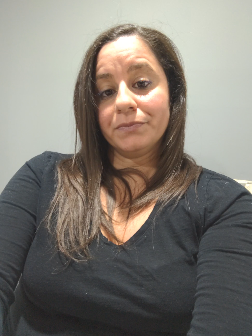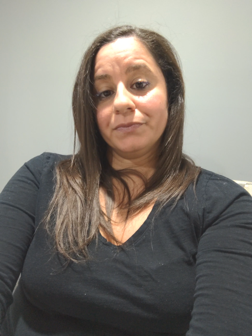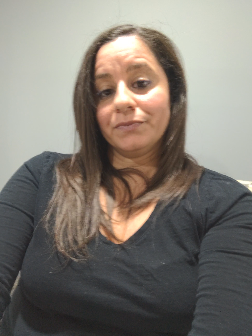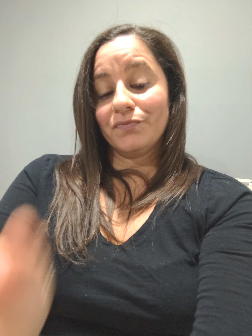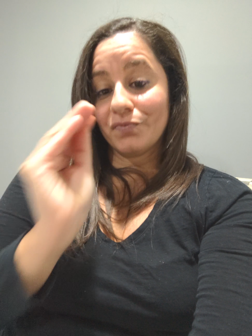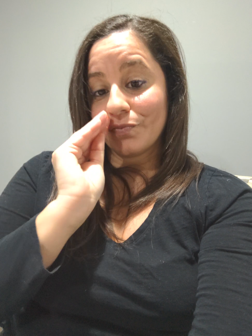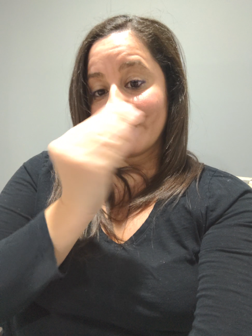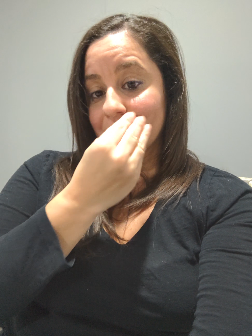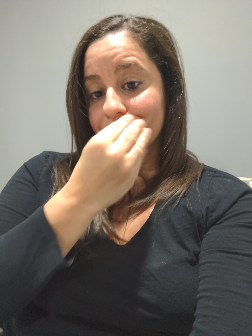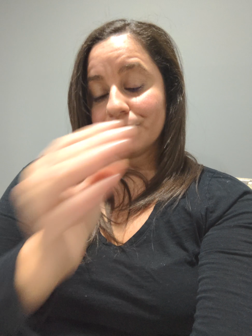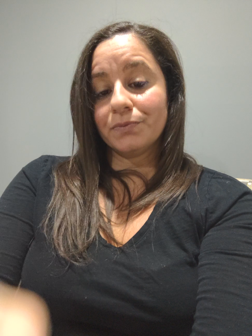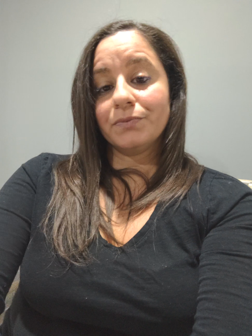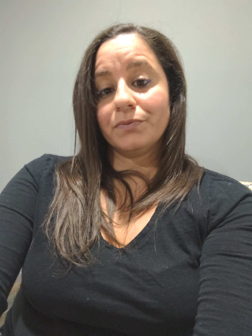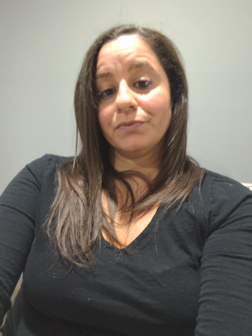flower